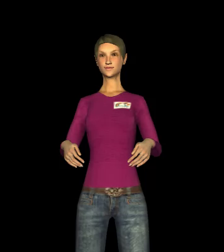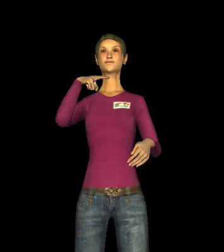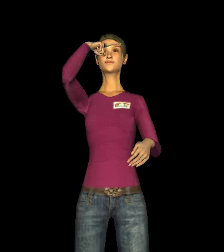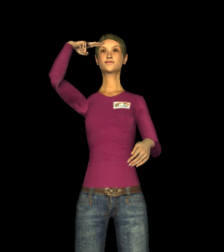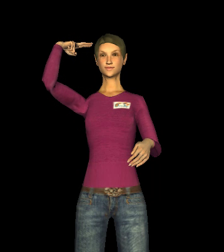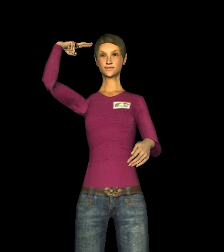أسود